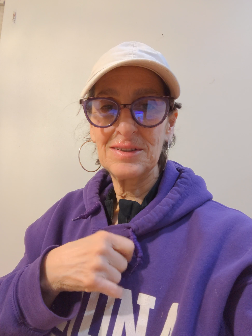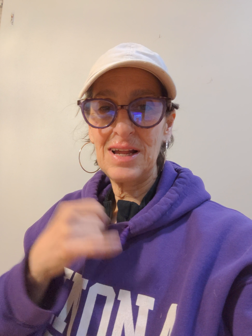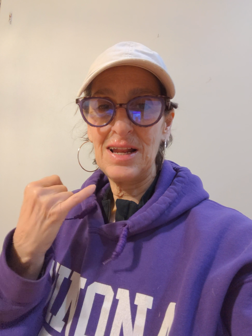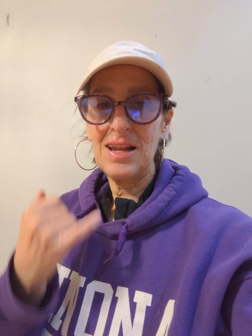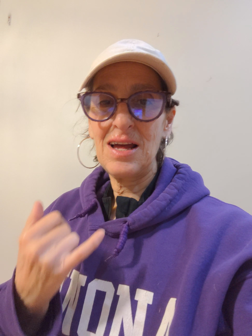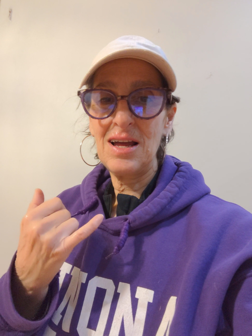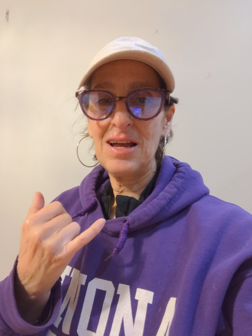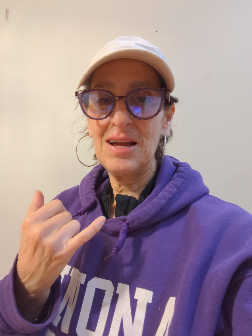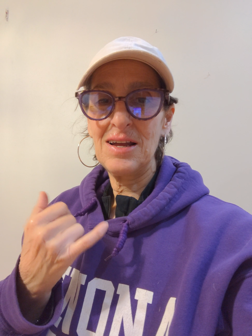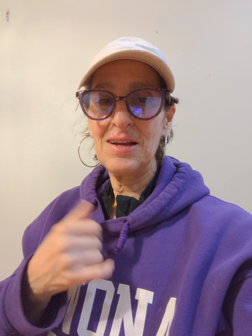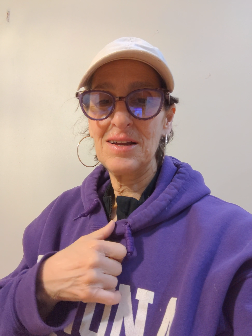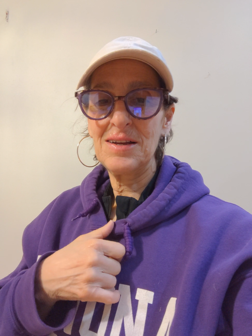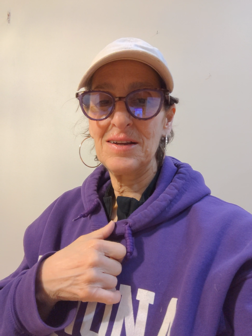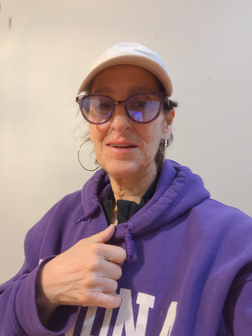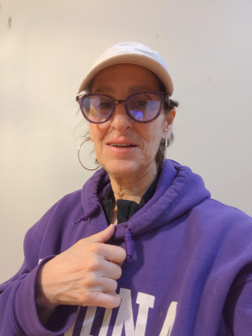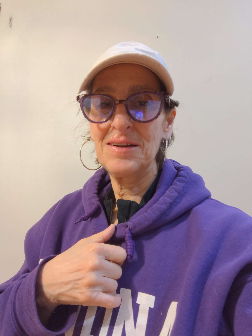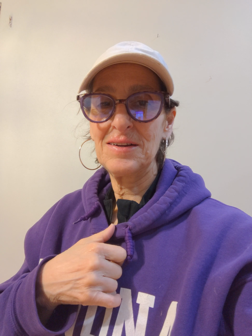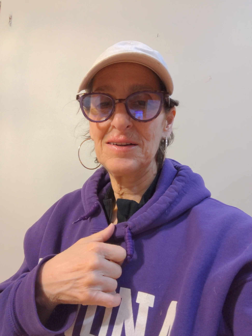now